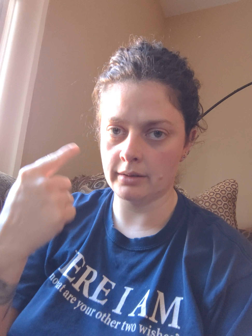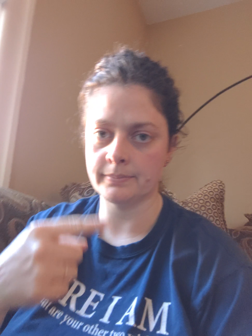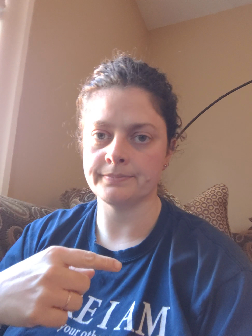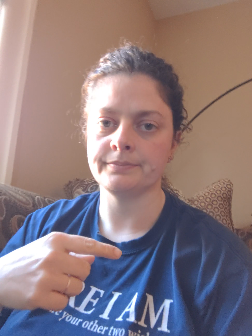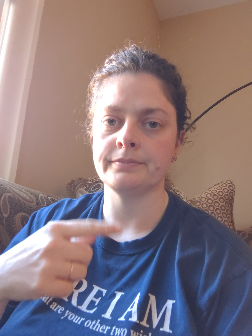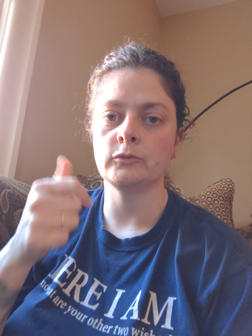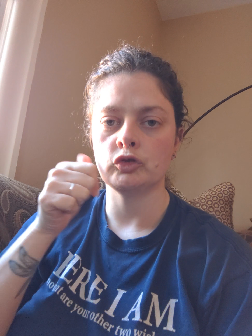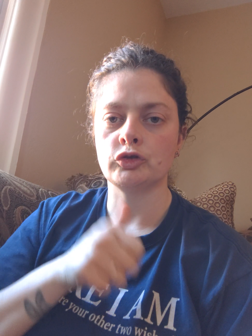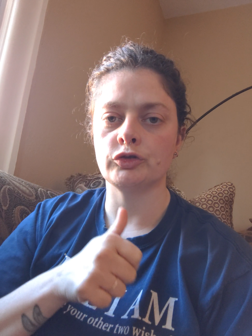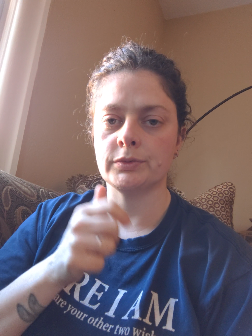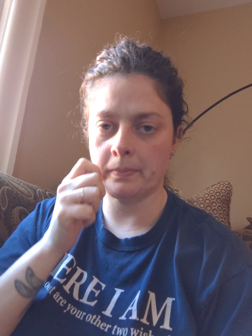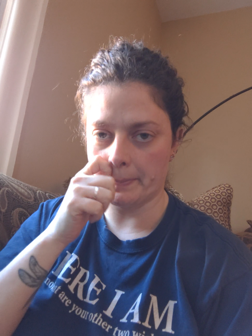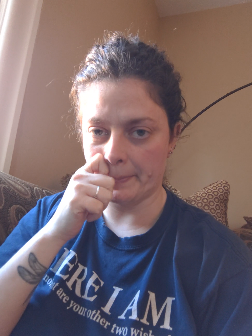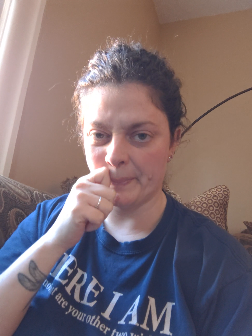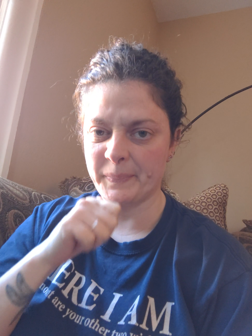girl